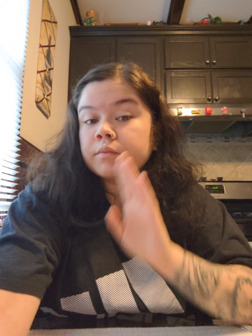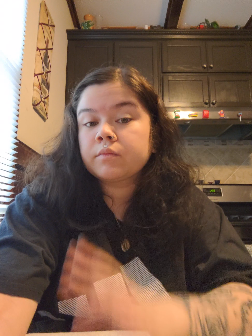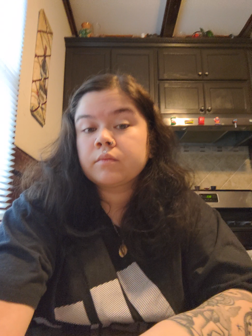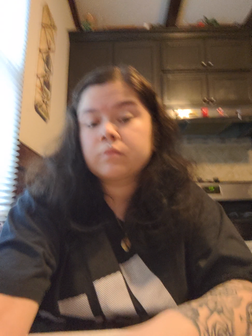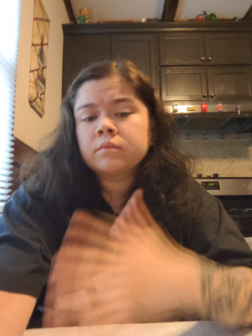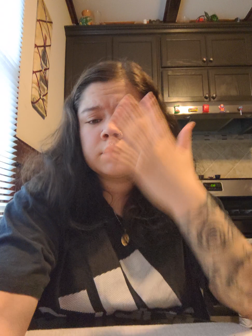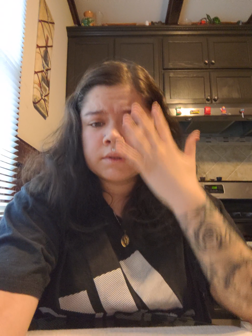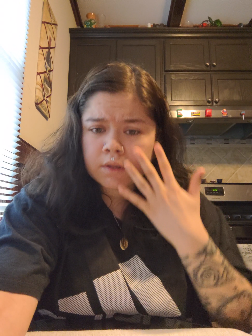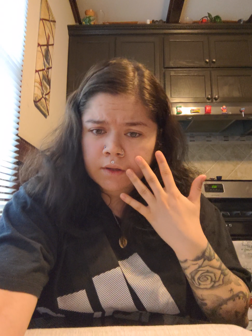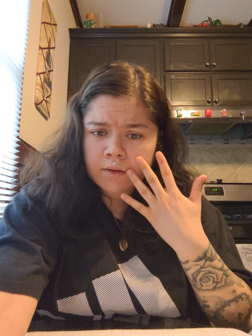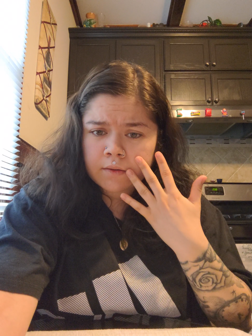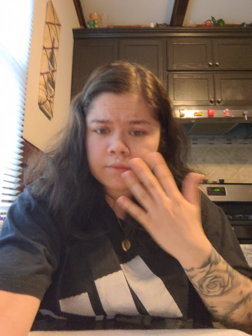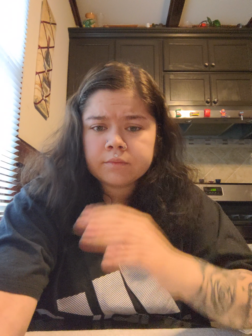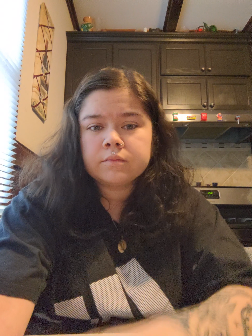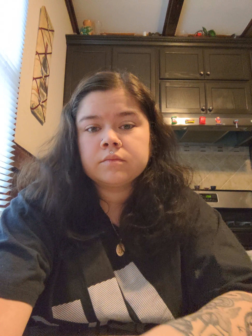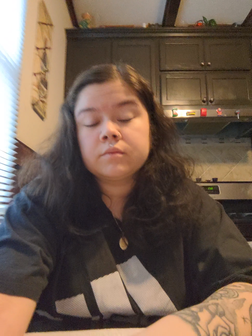sad